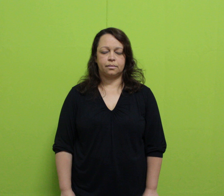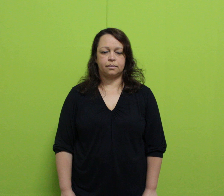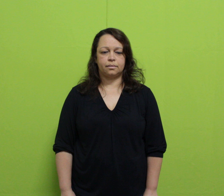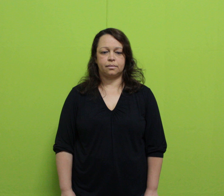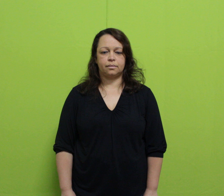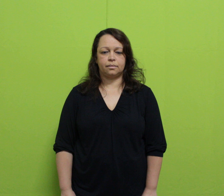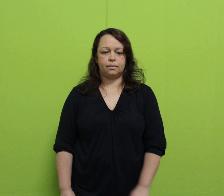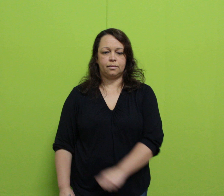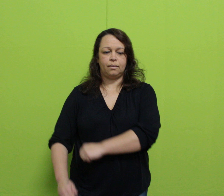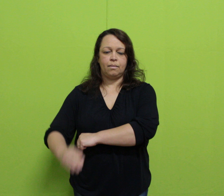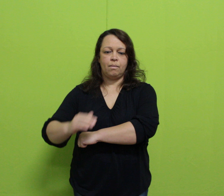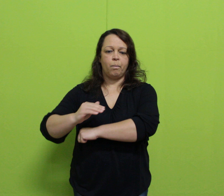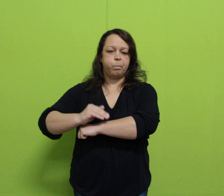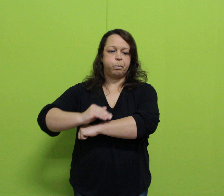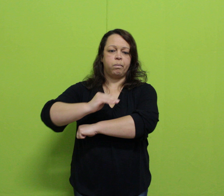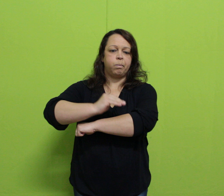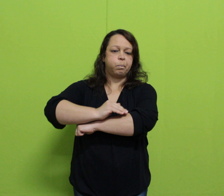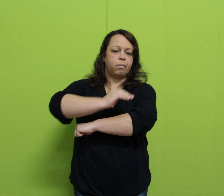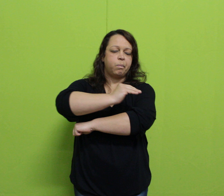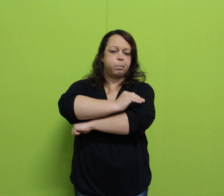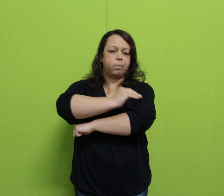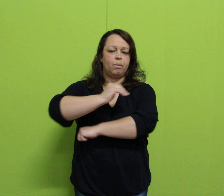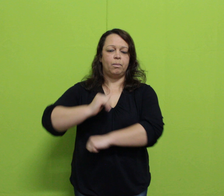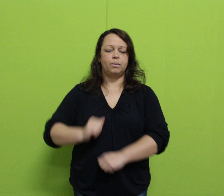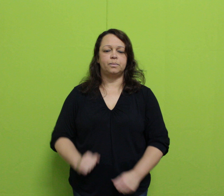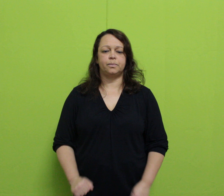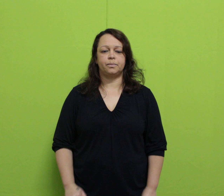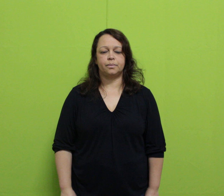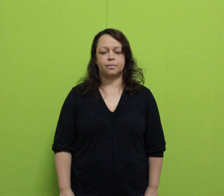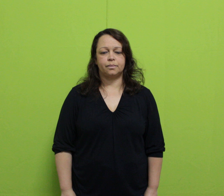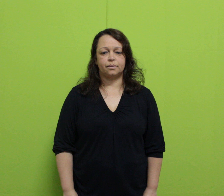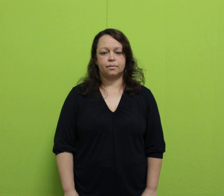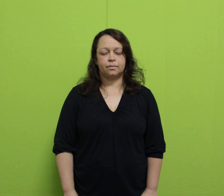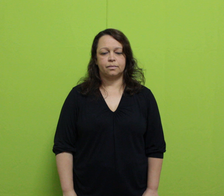sapo